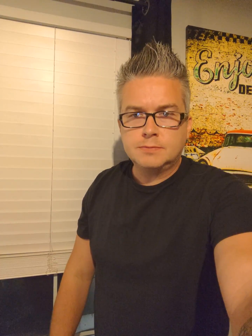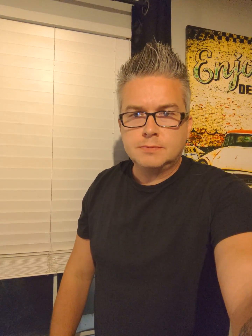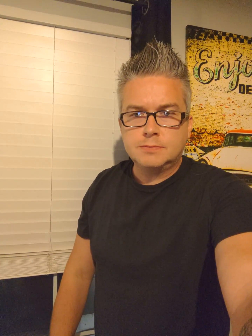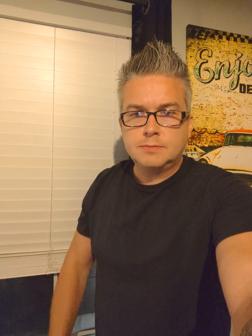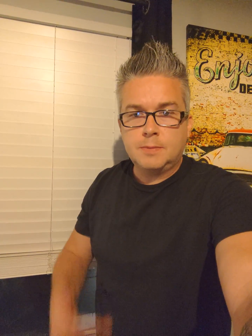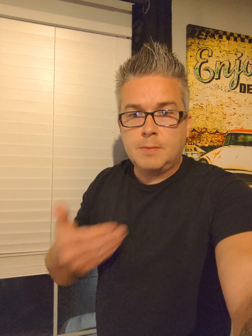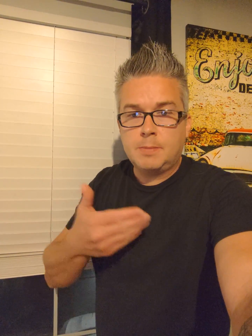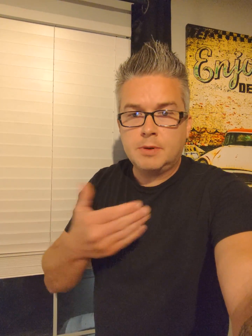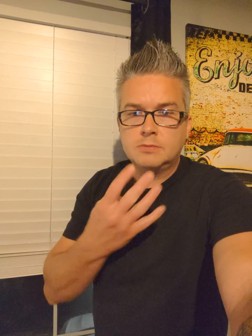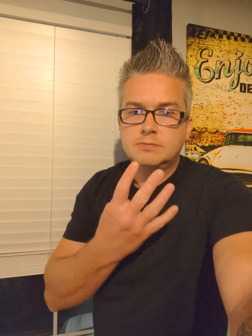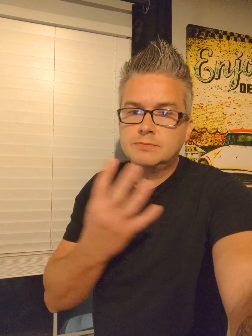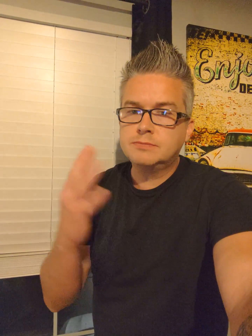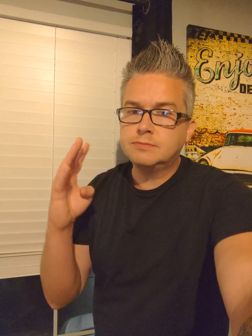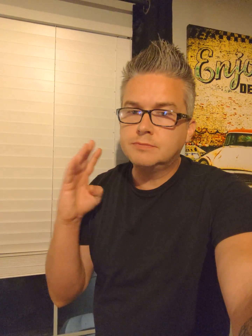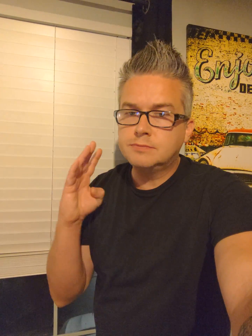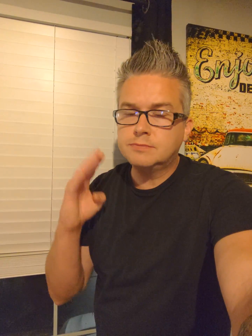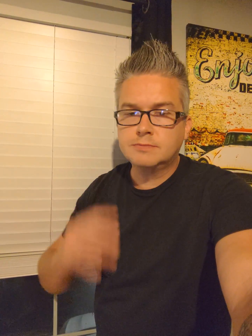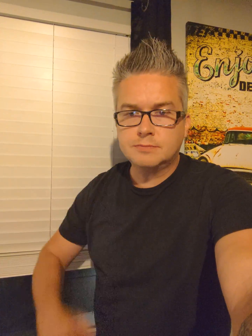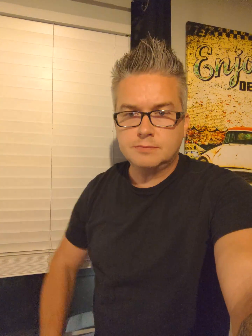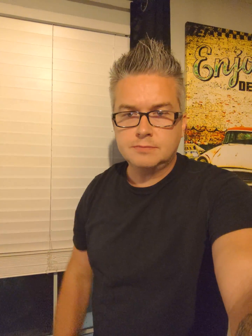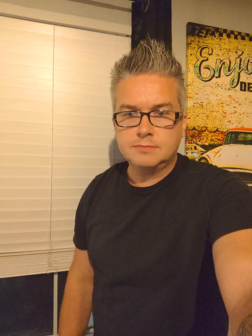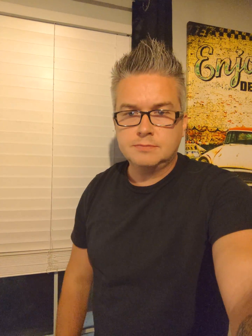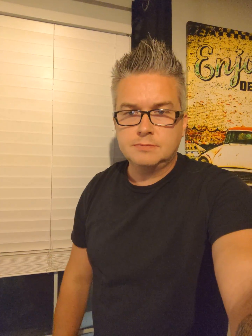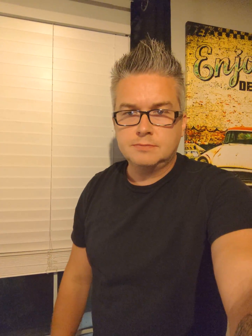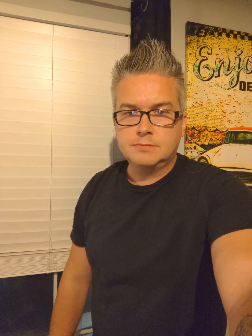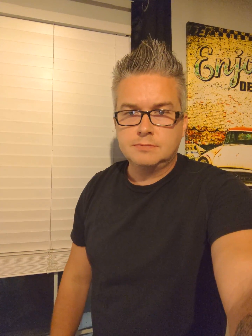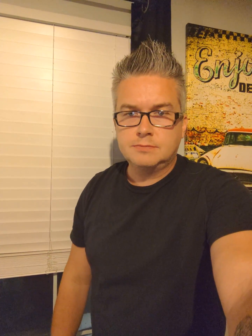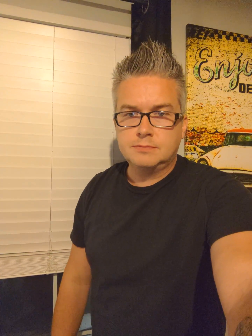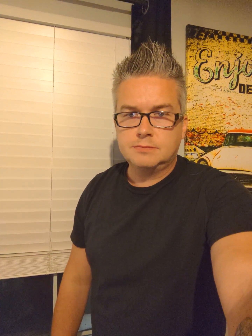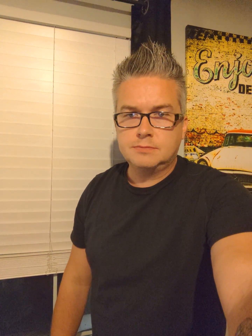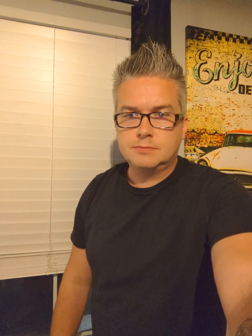crib